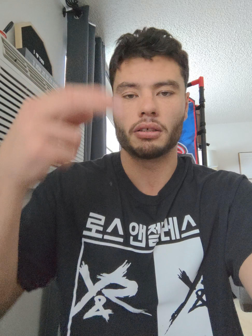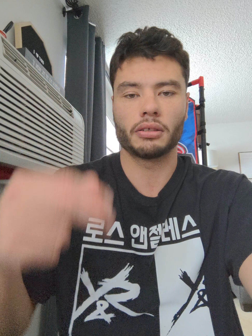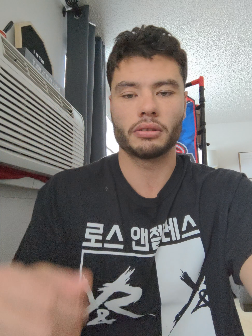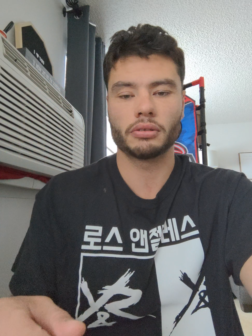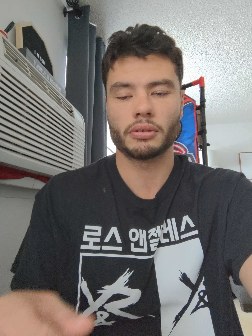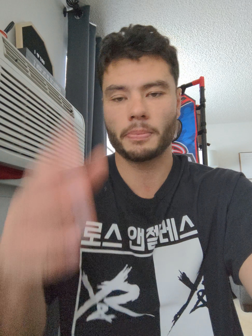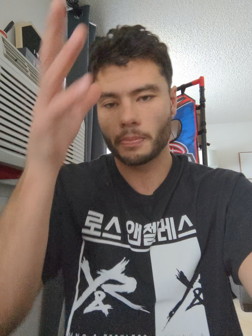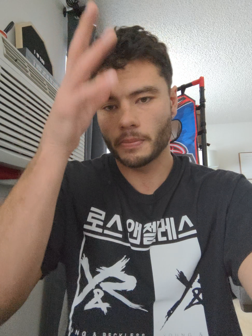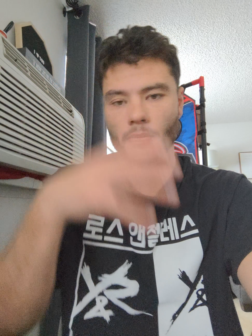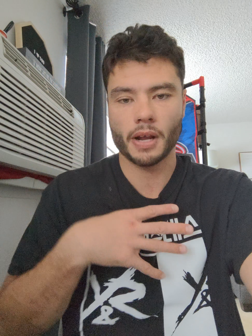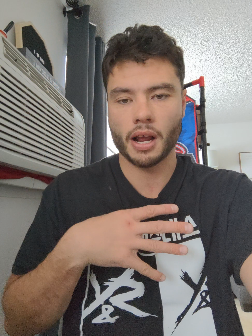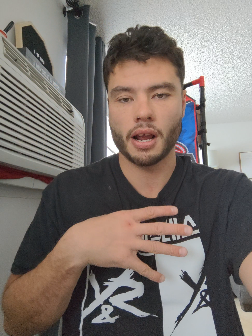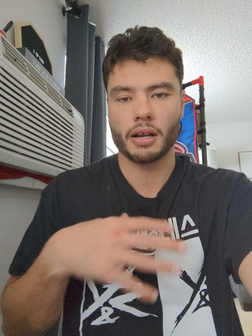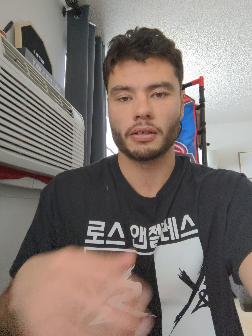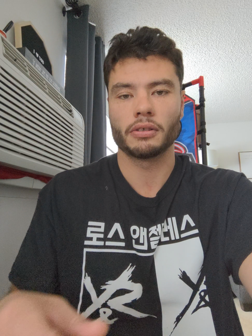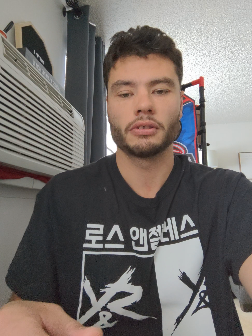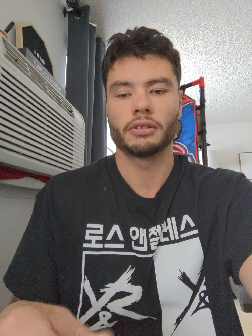man